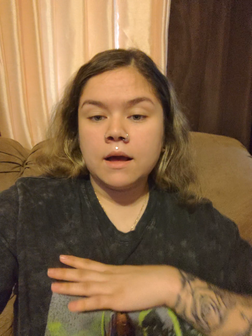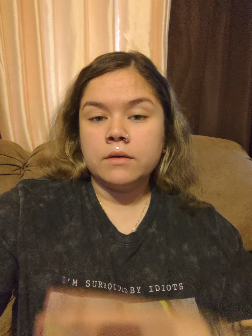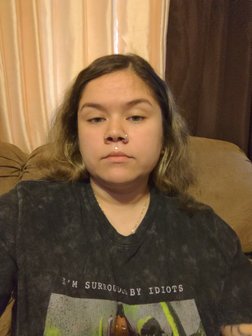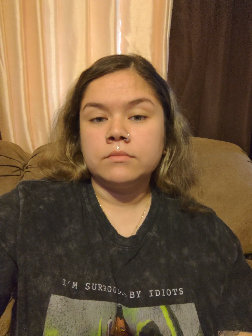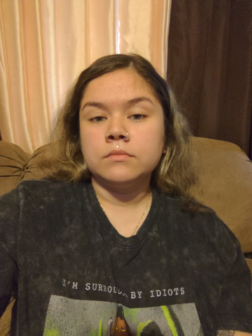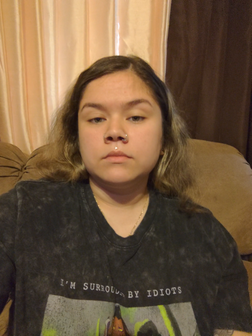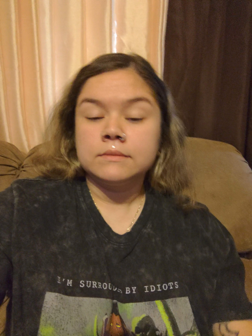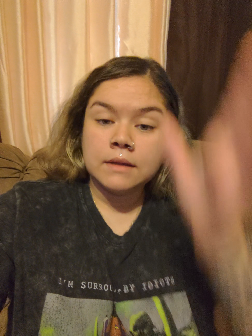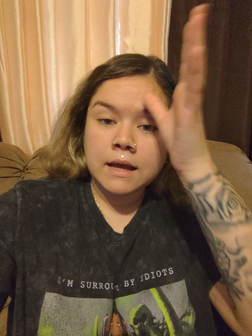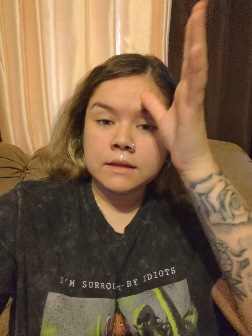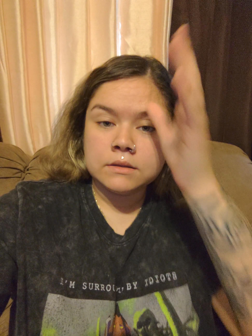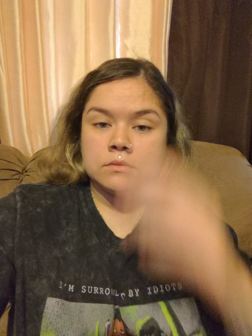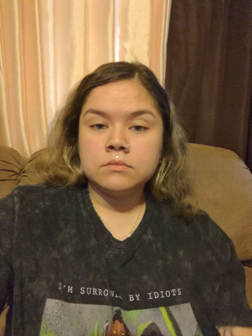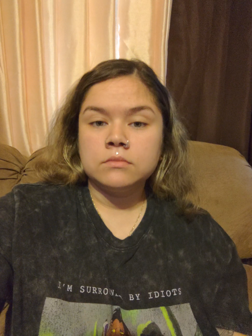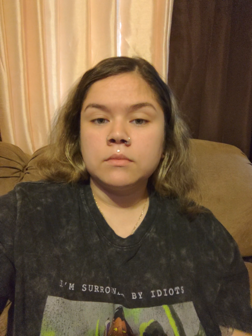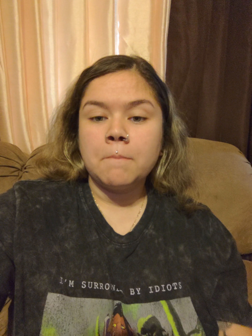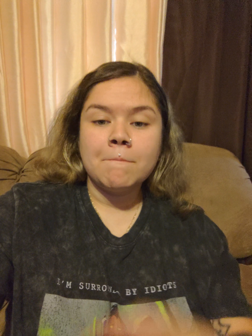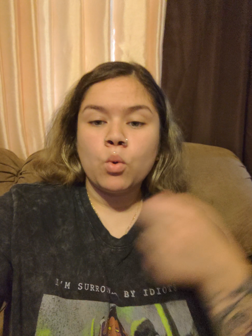daddy